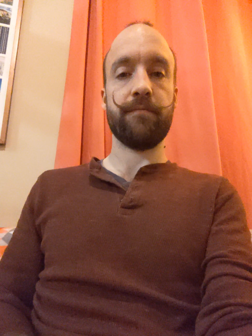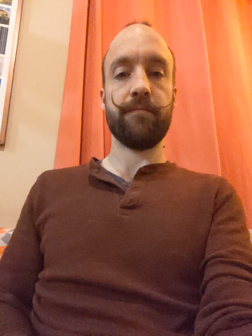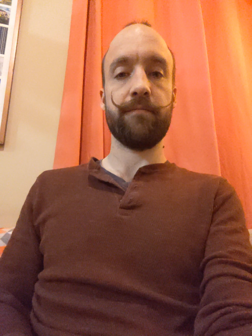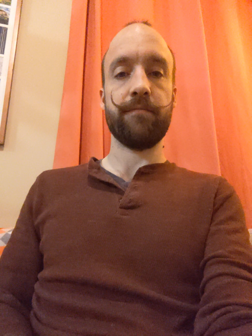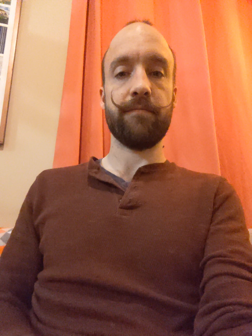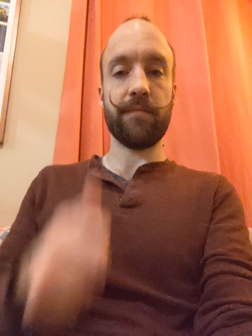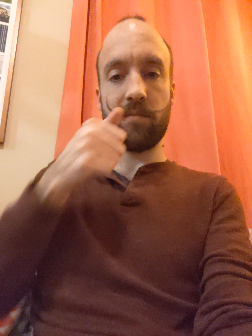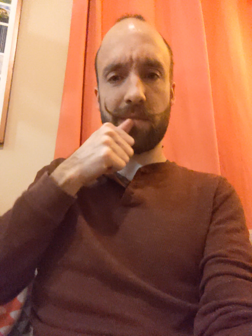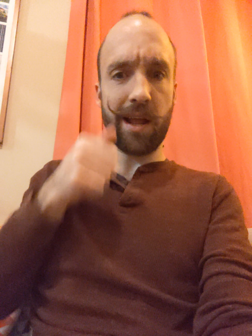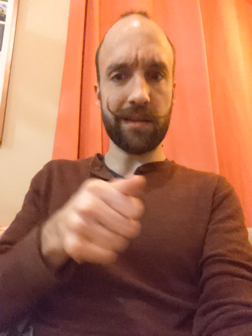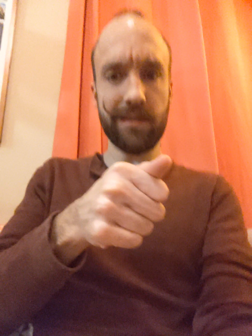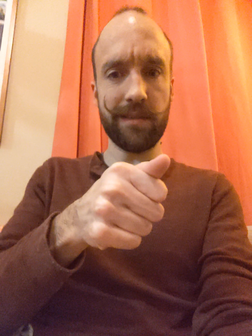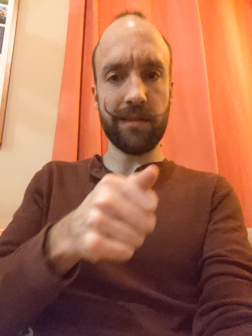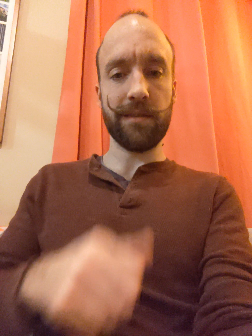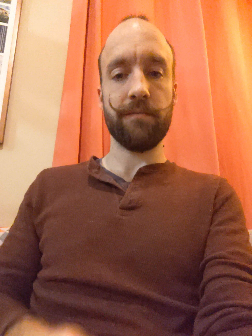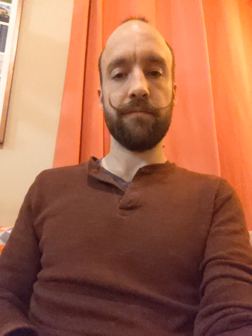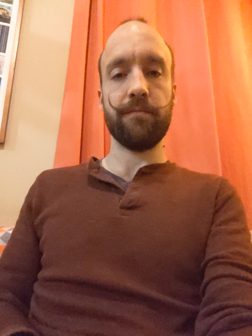hide